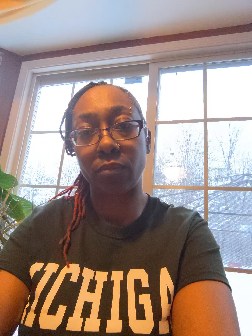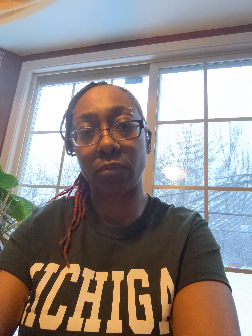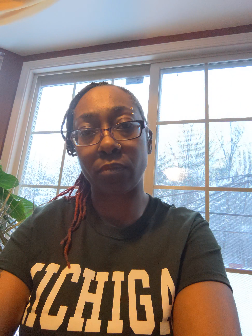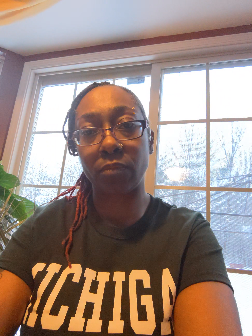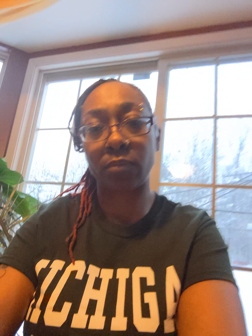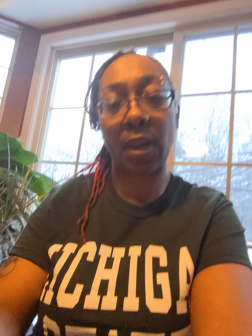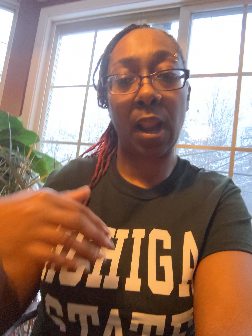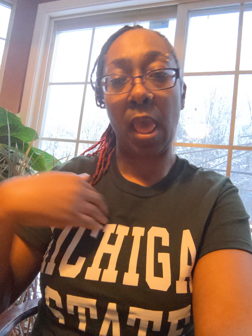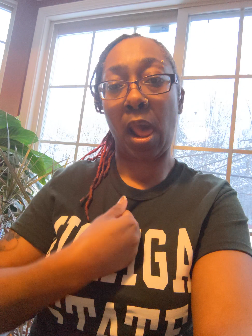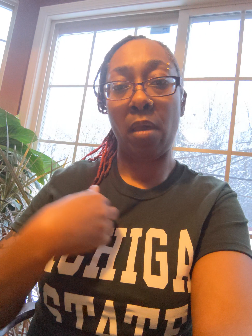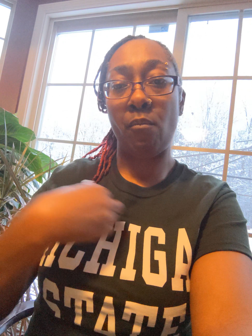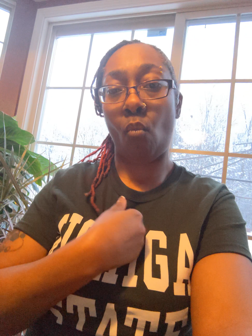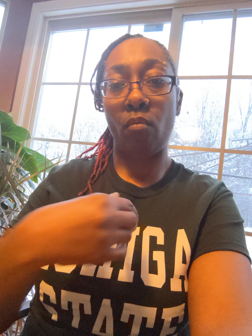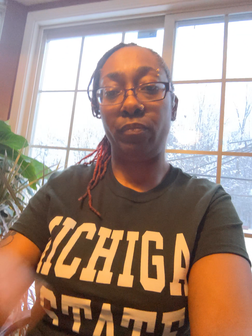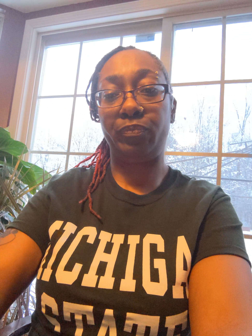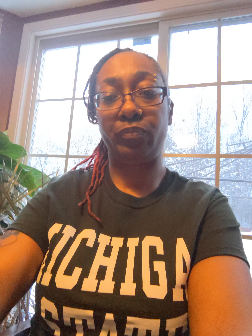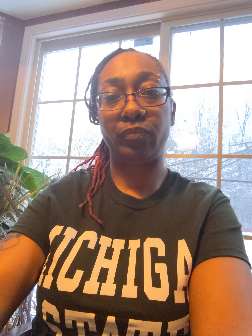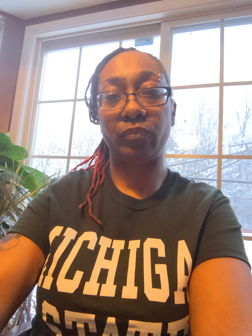animal